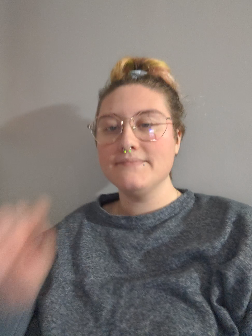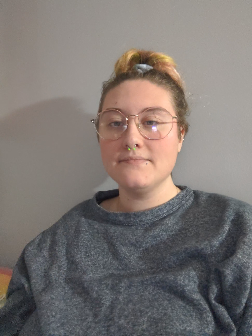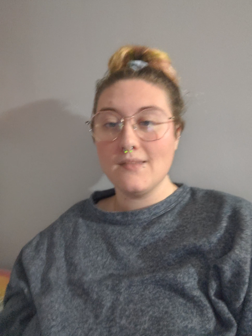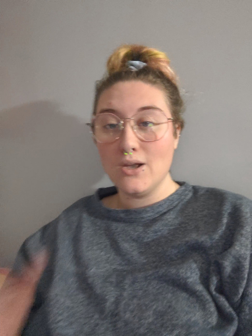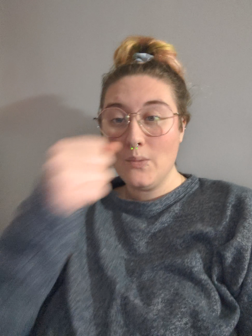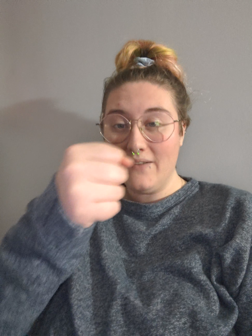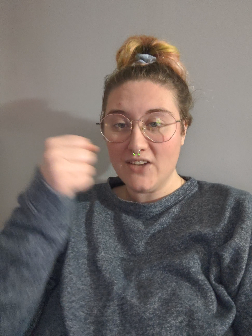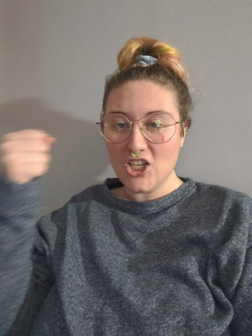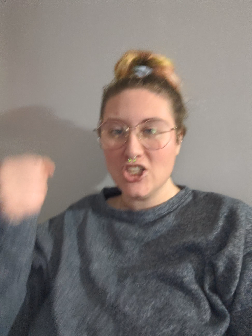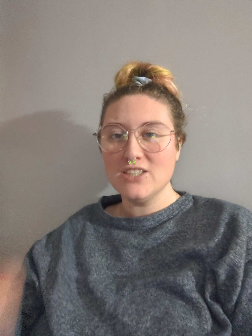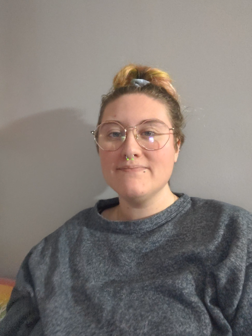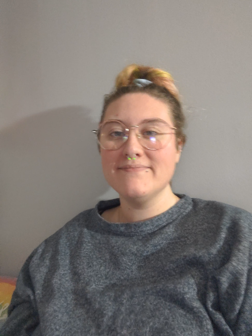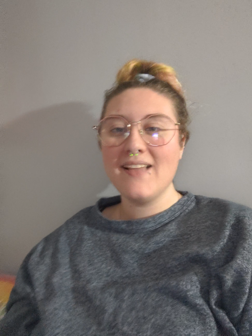refrigerator